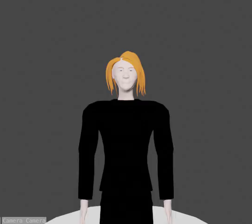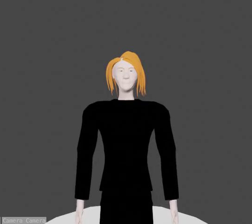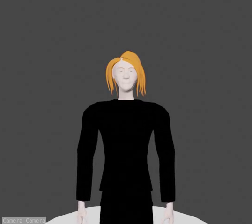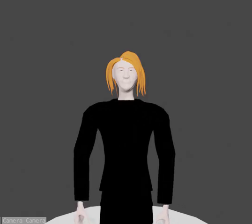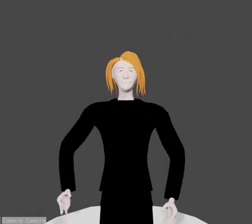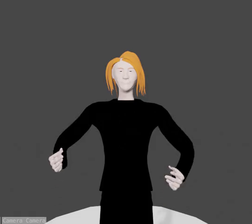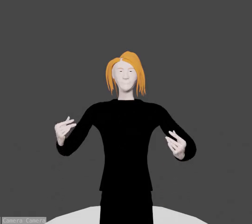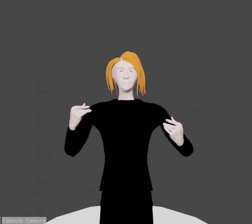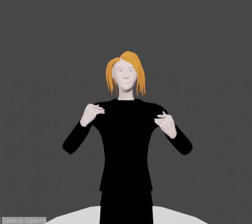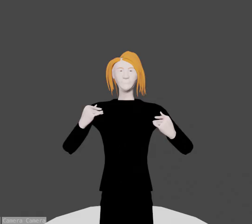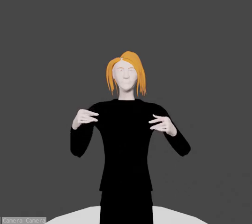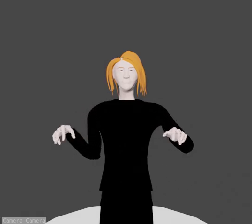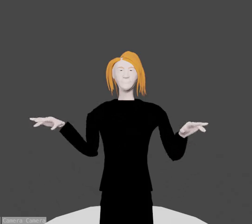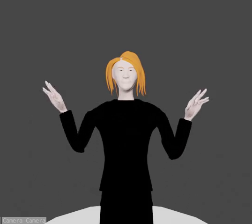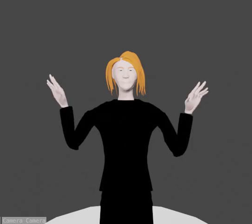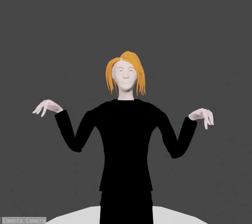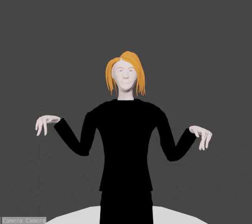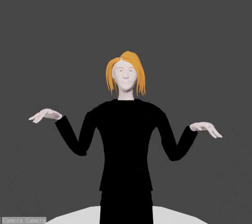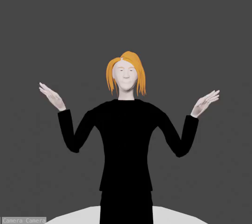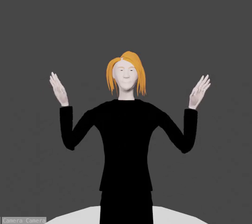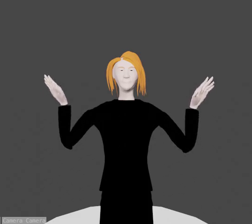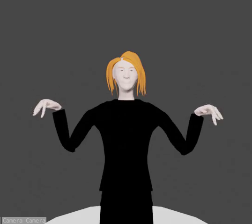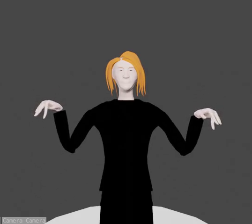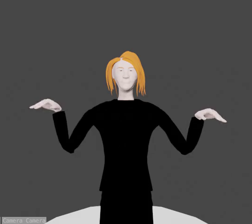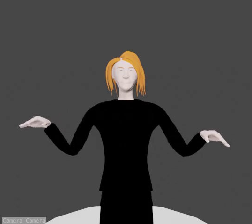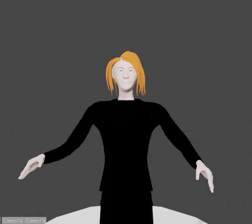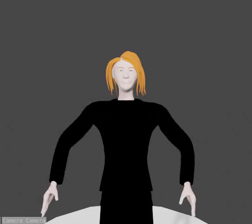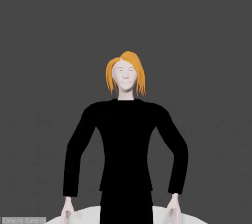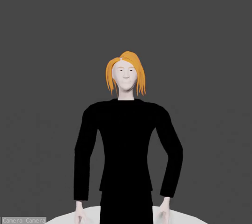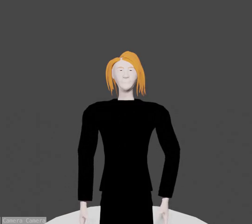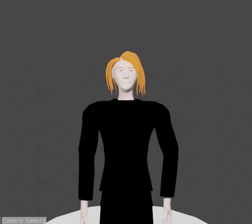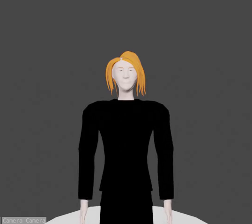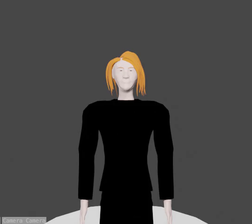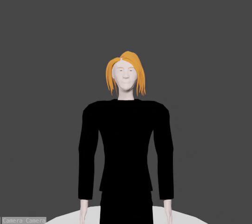Angel